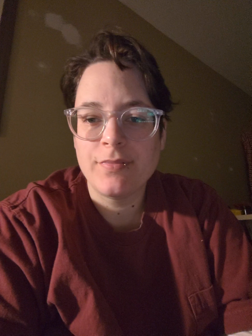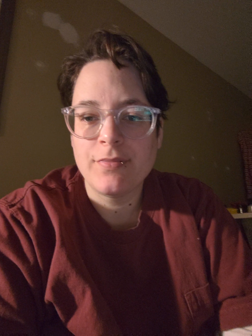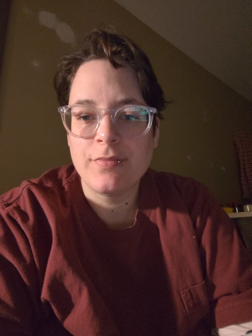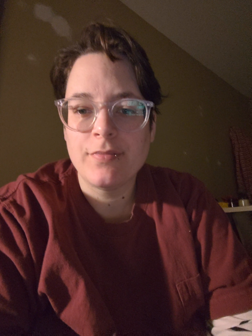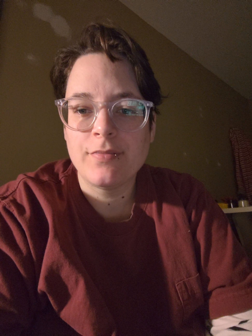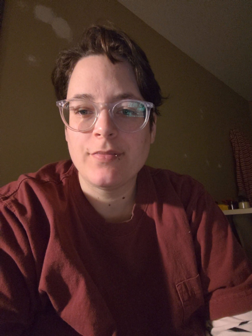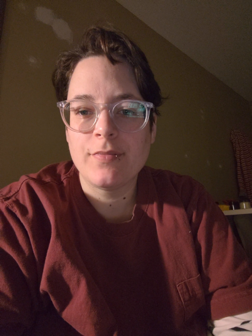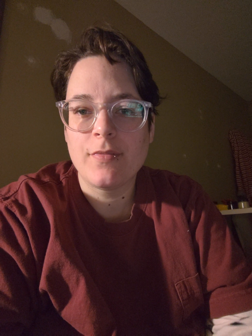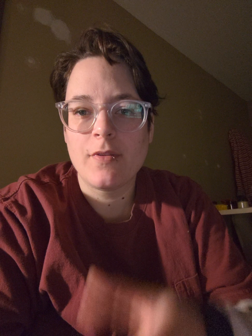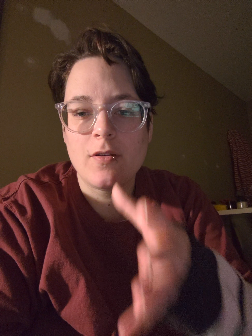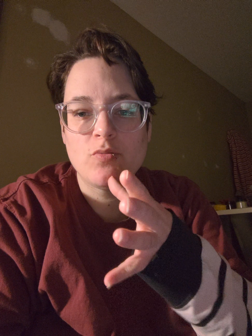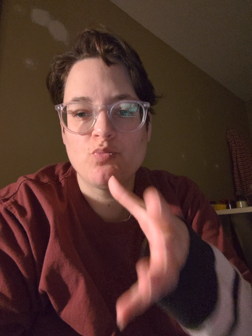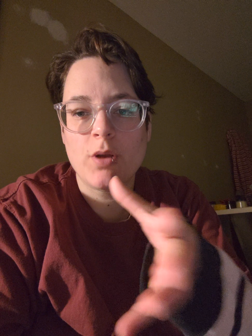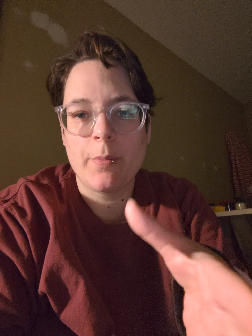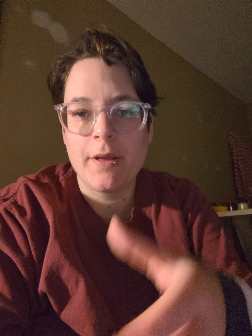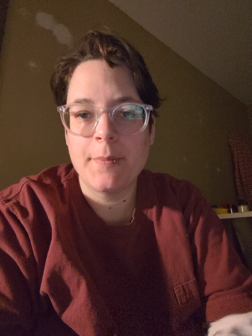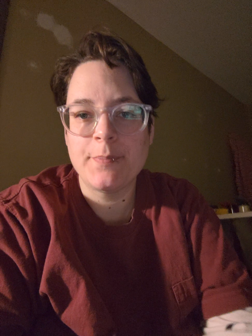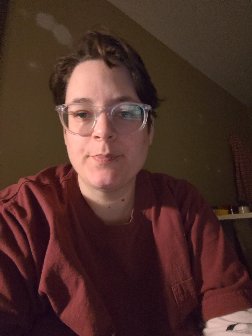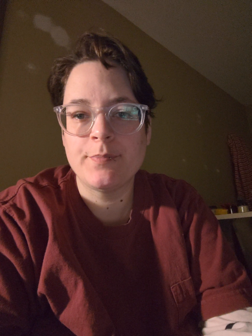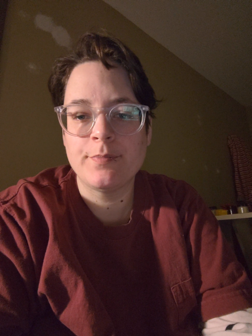grandma